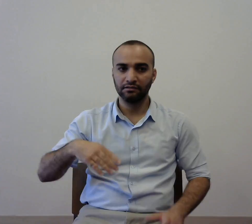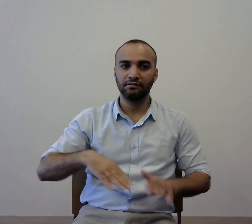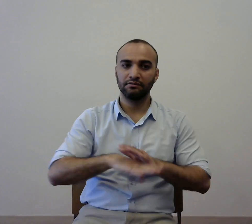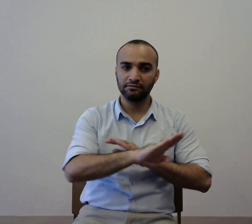getmək